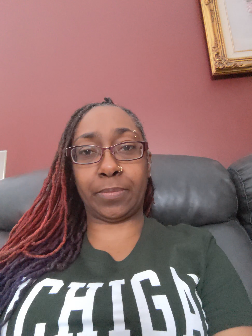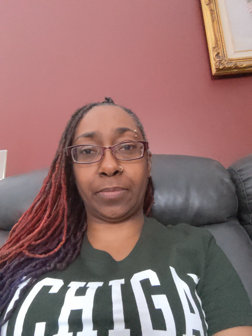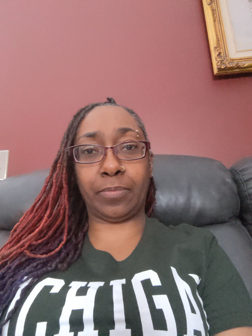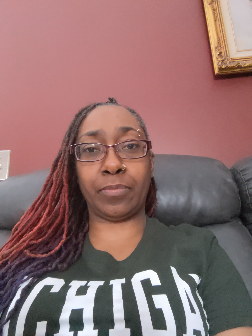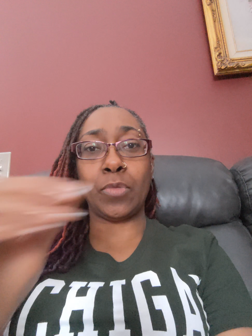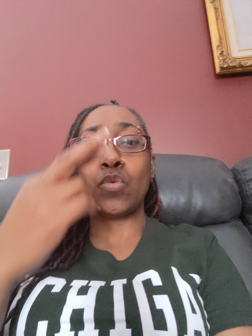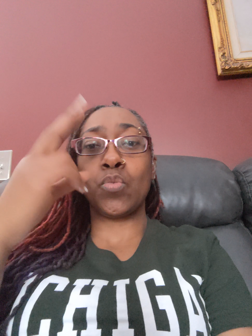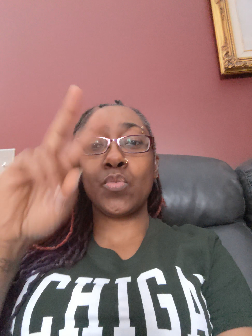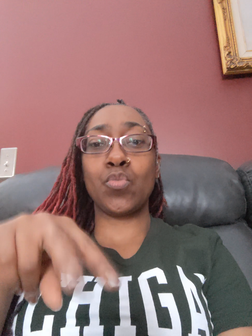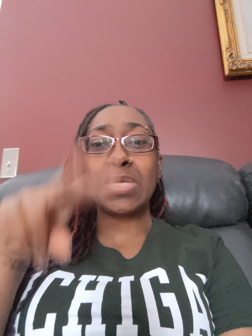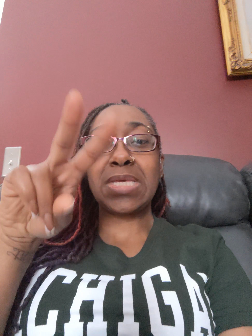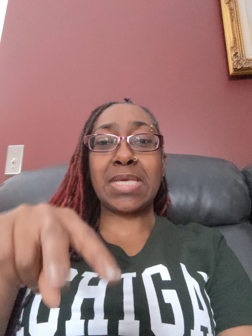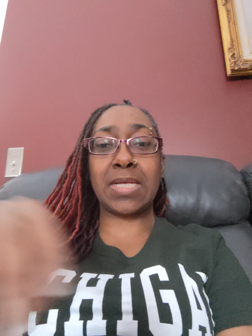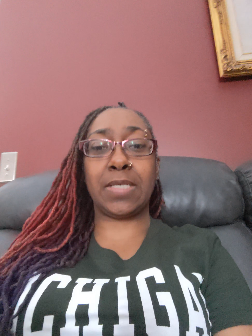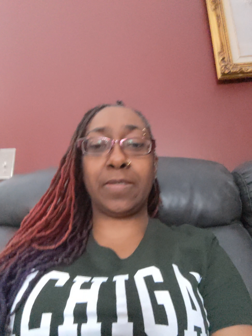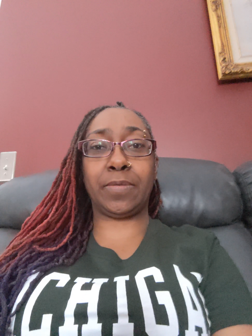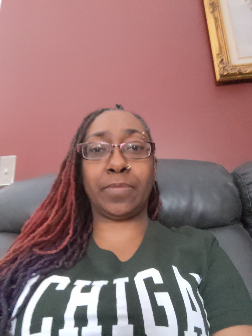read